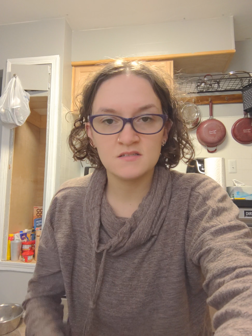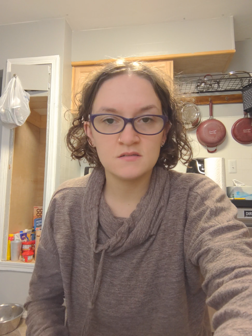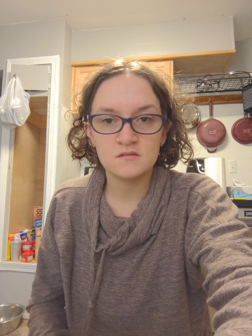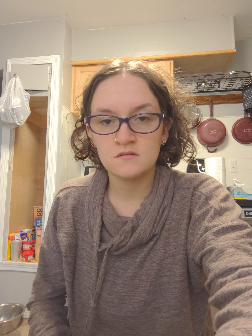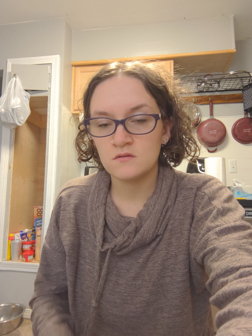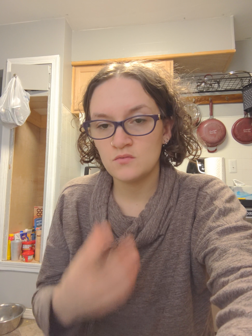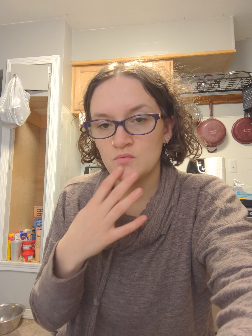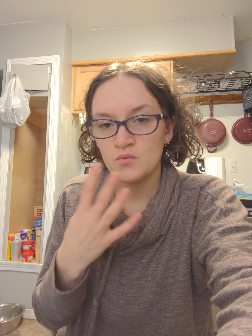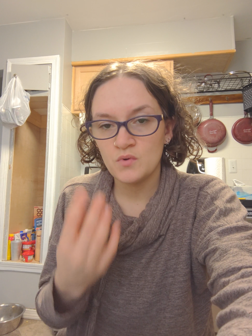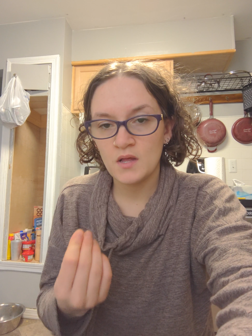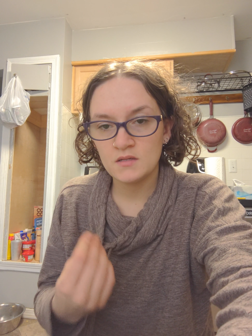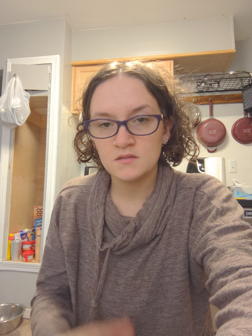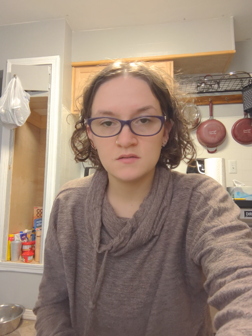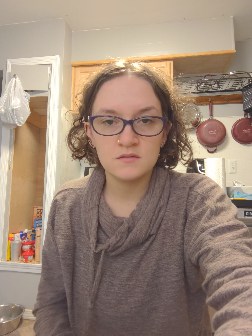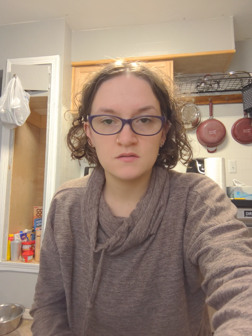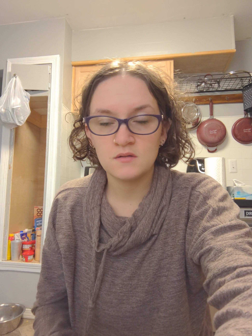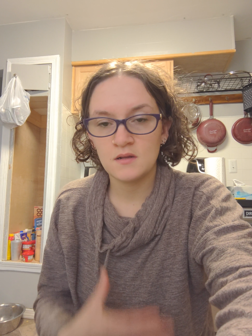wet